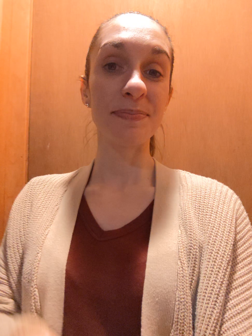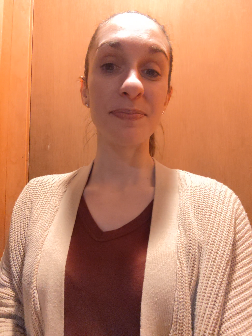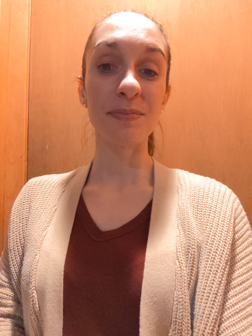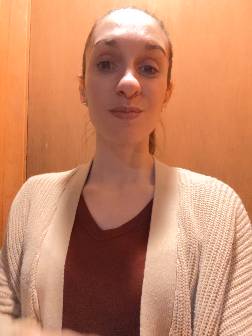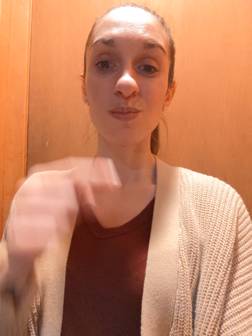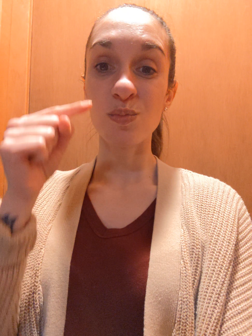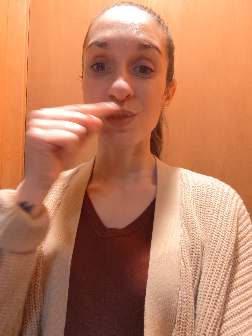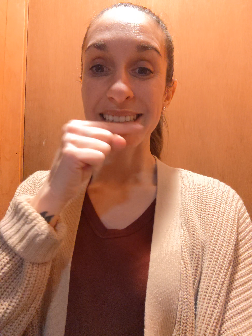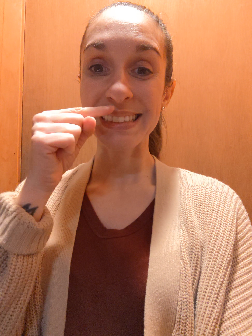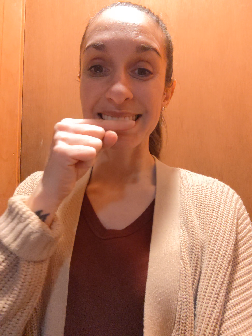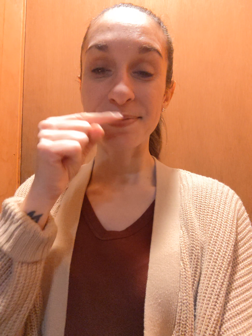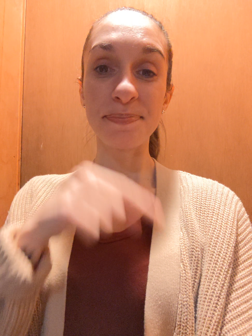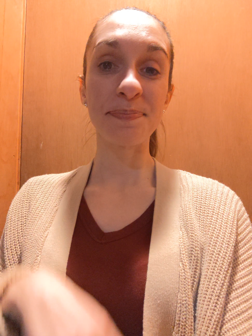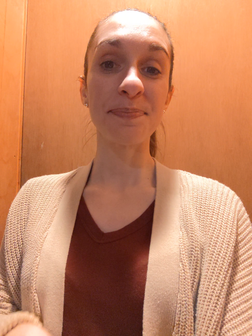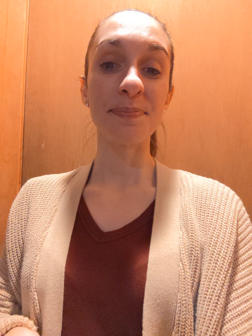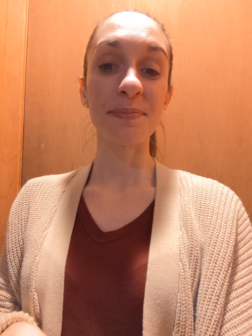toothbrush